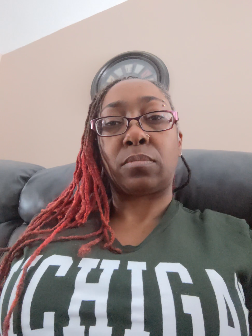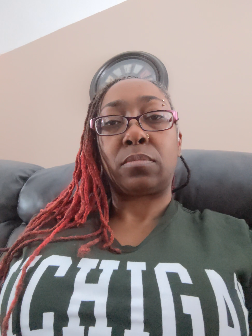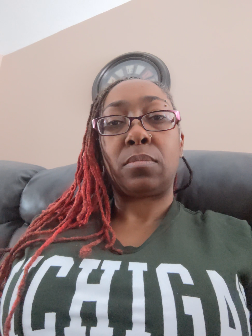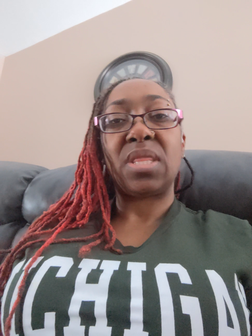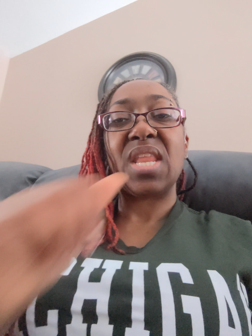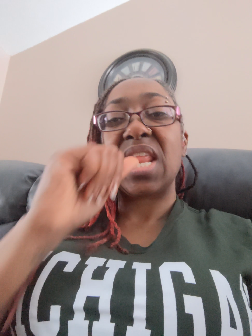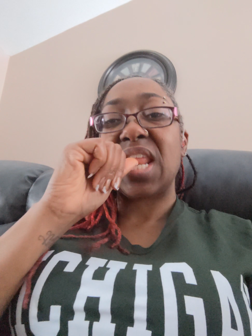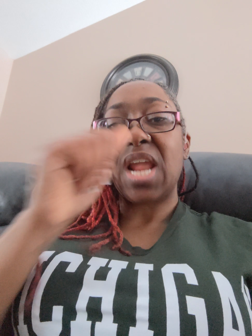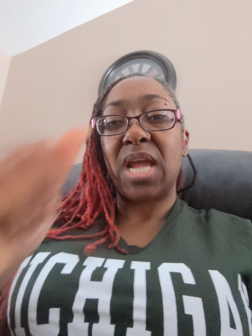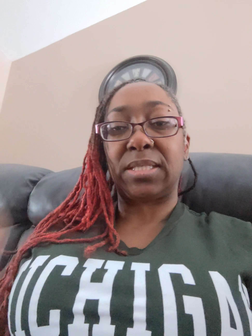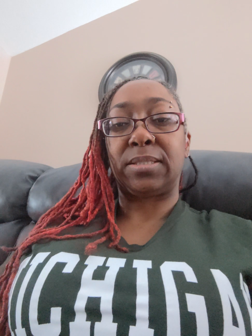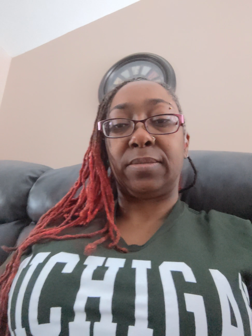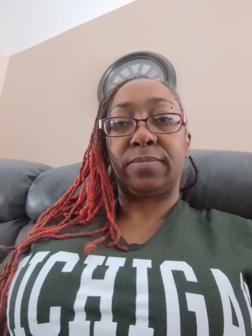nuts